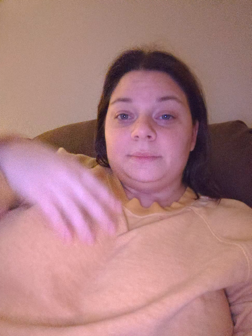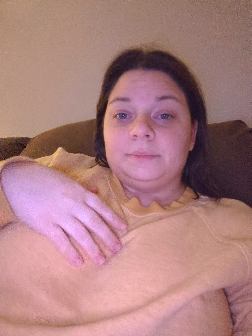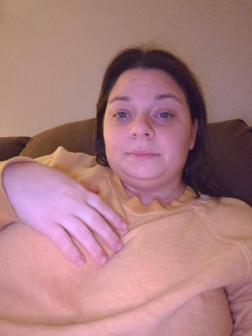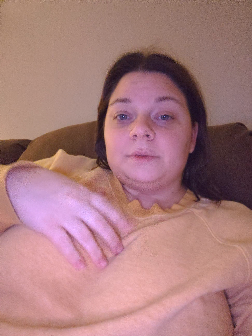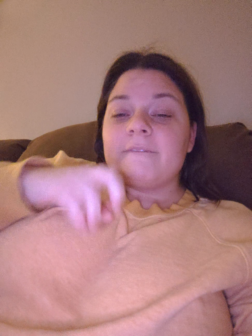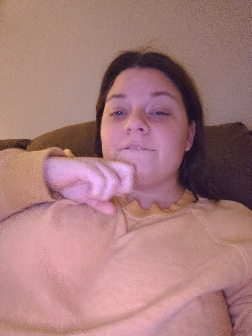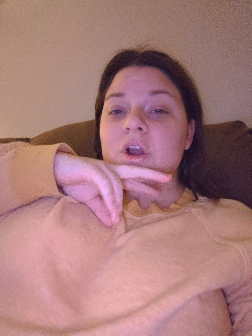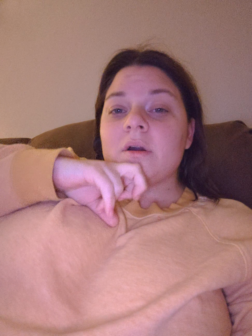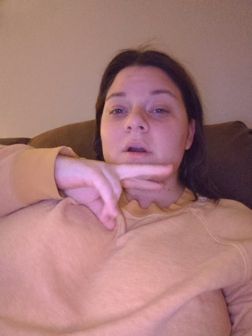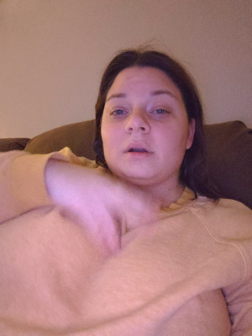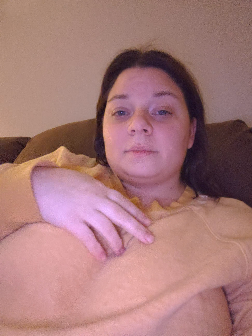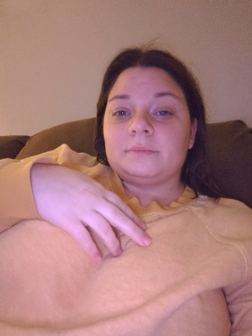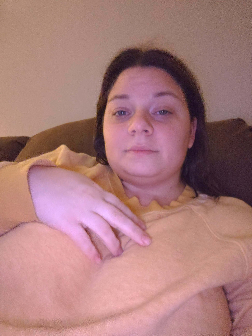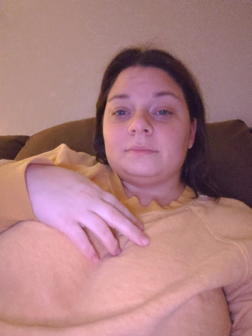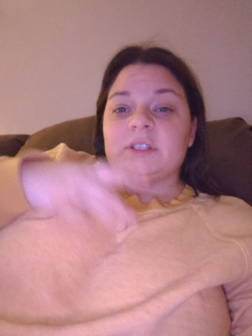frog